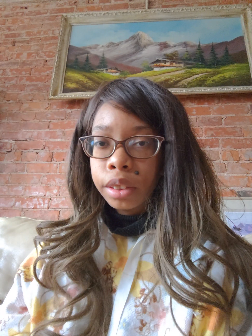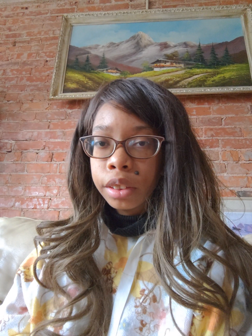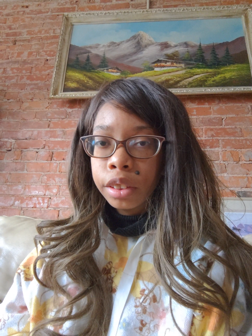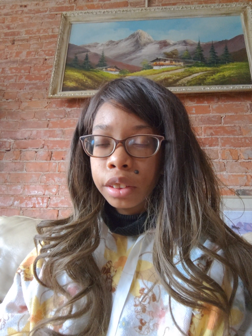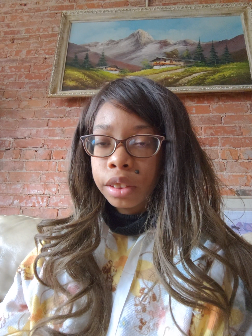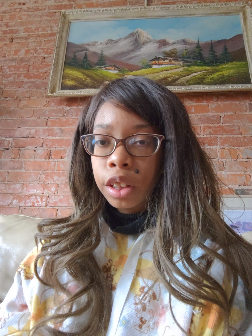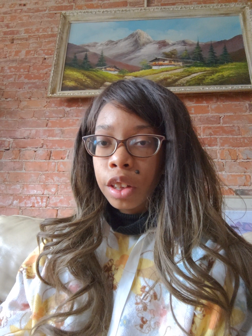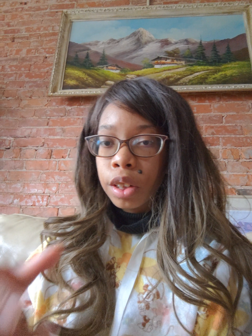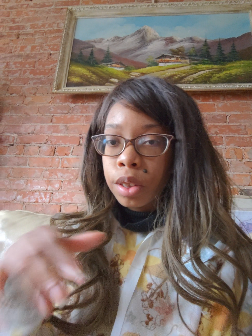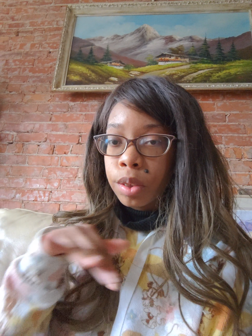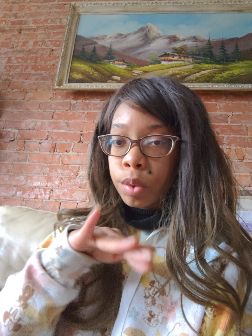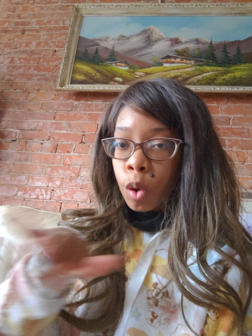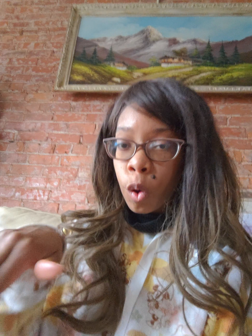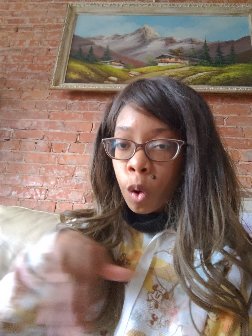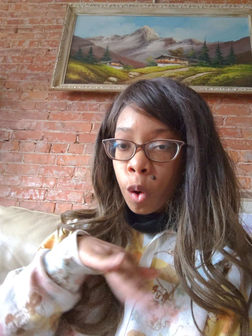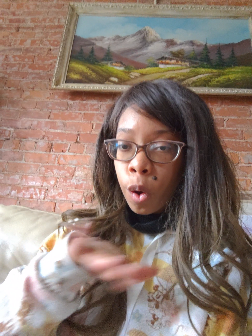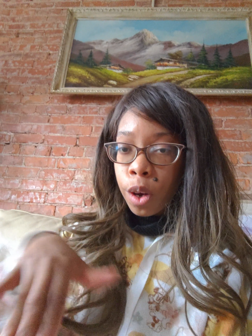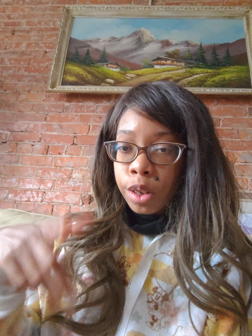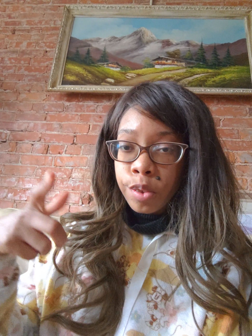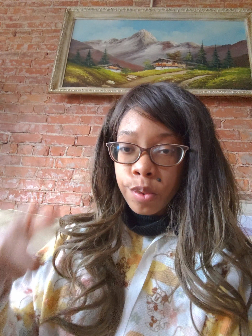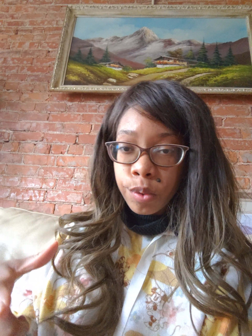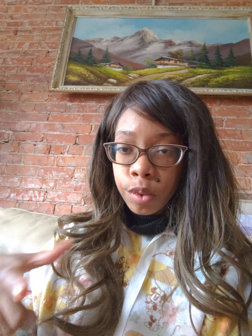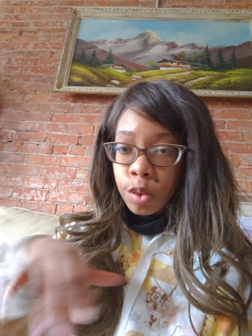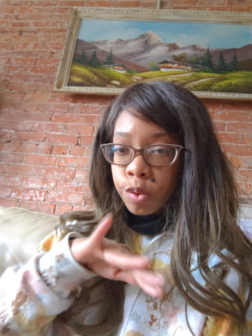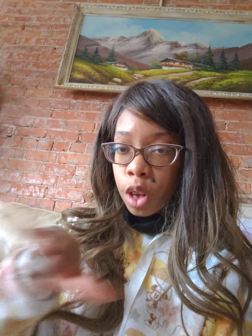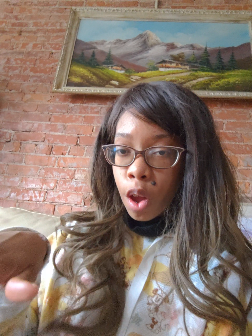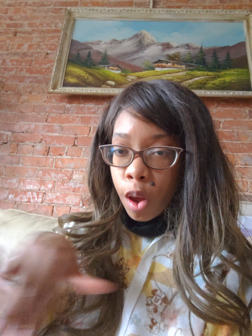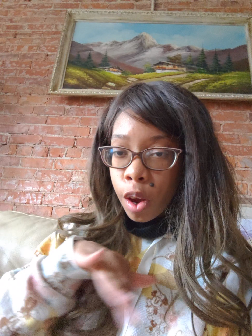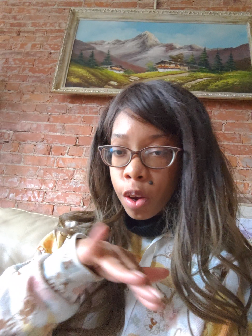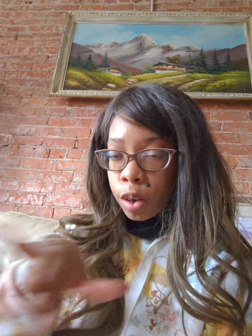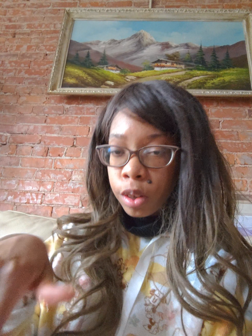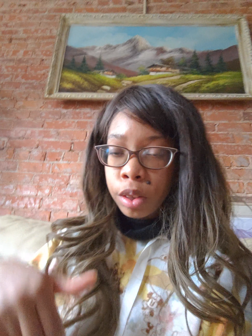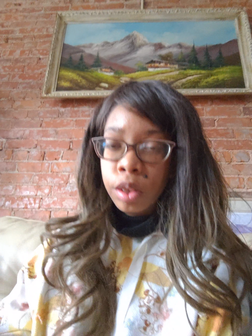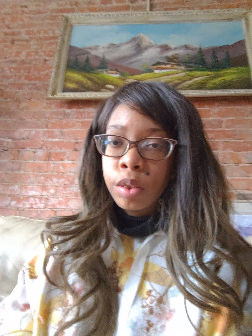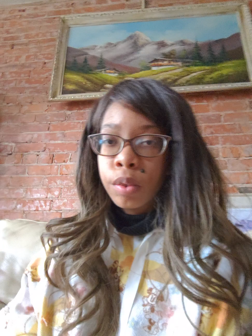pool